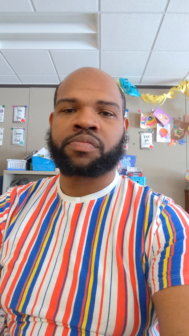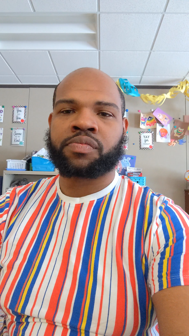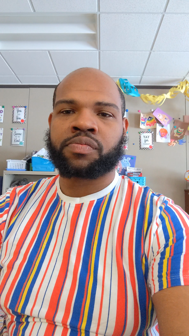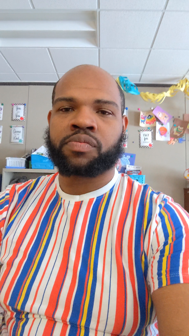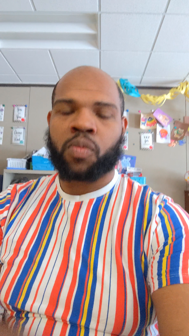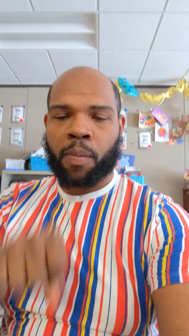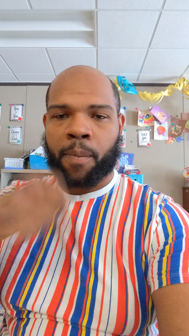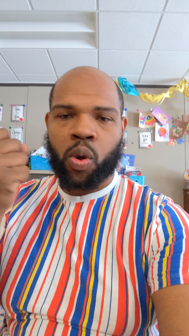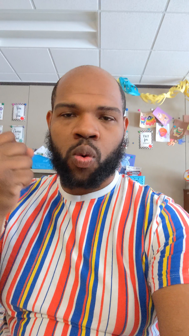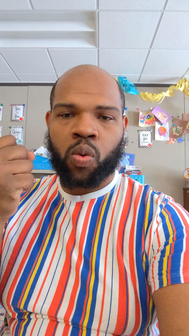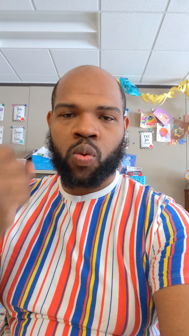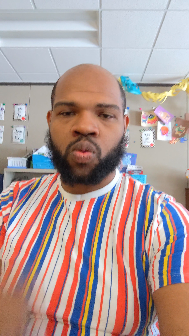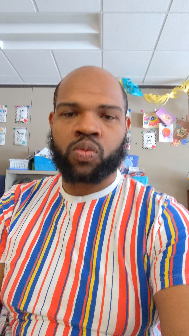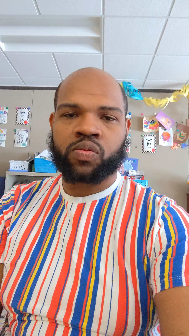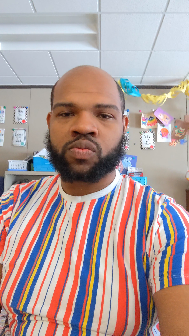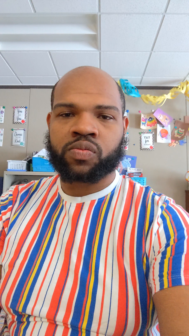broken